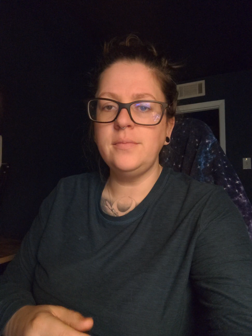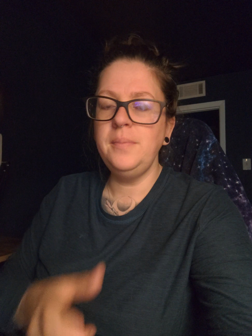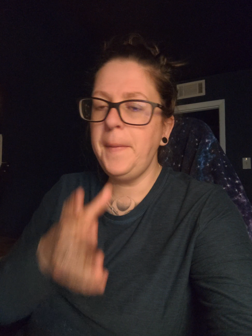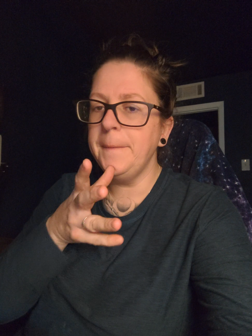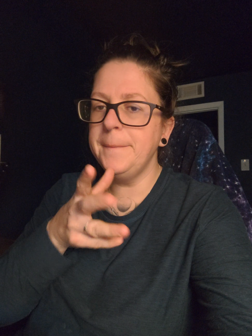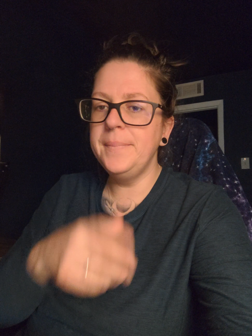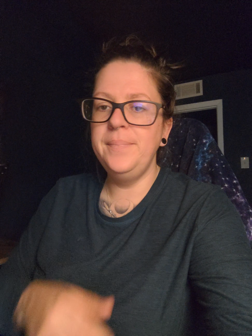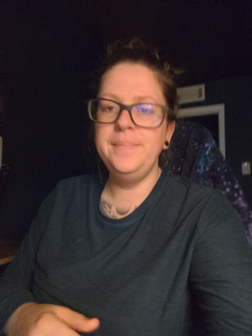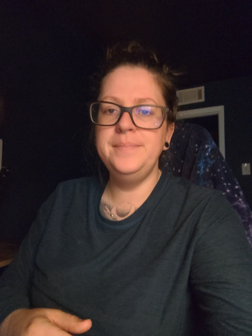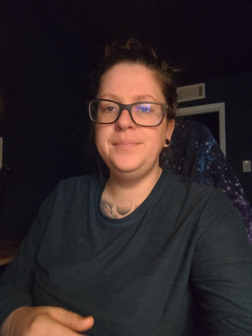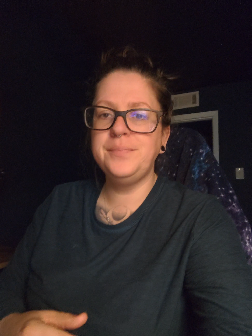mom